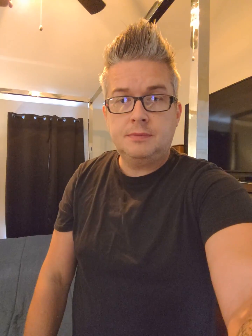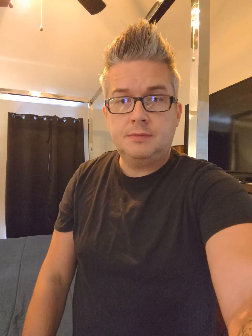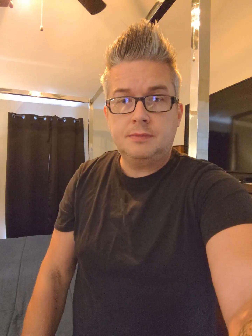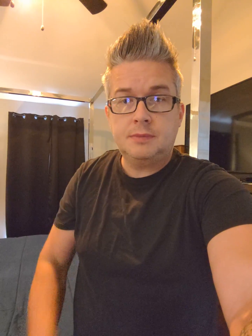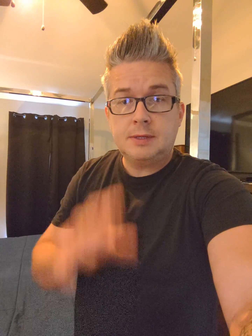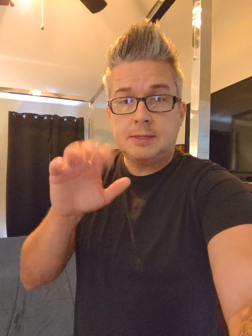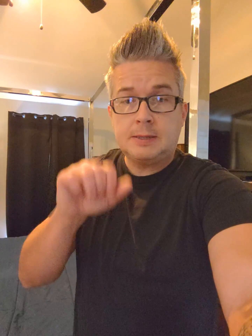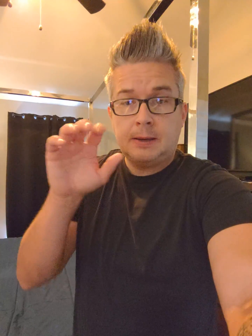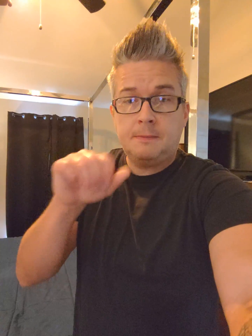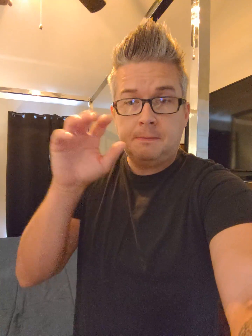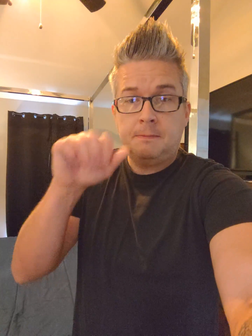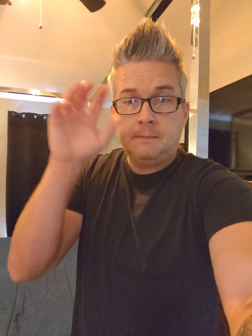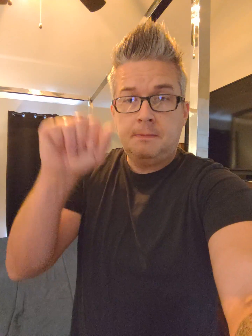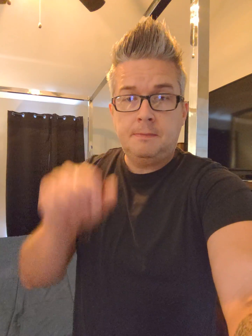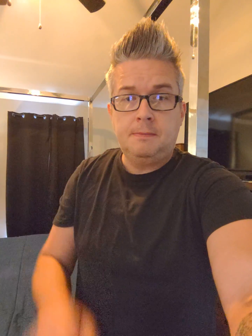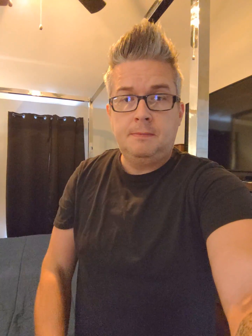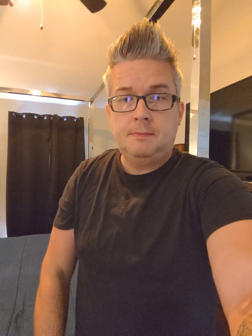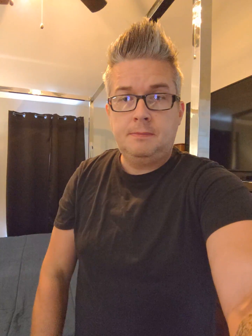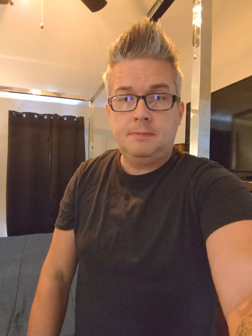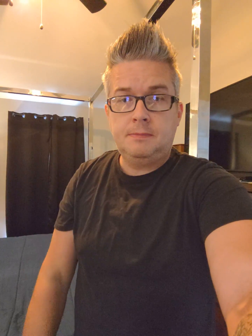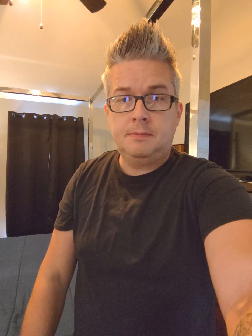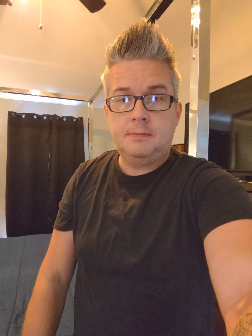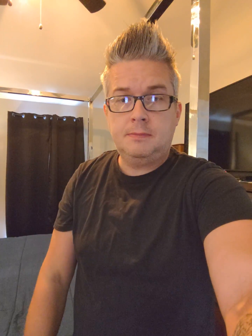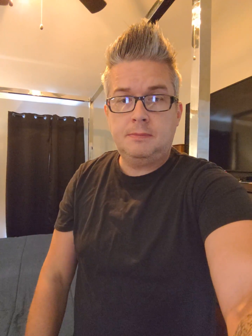ladder